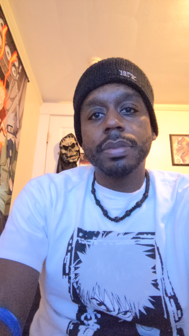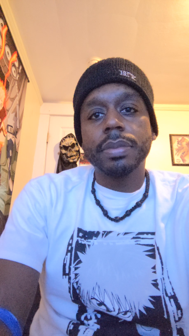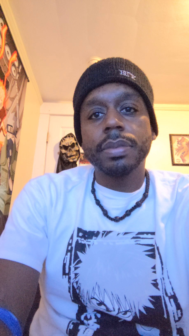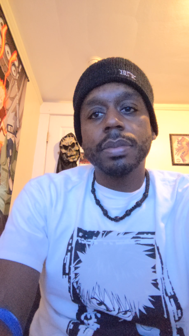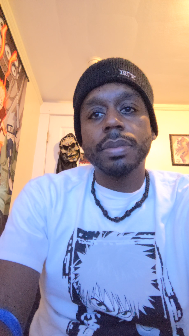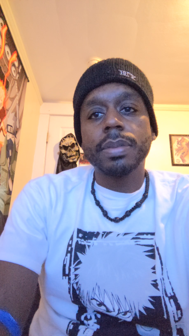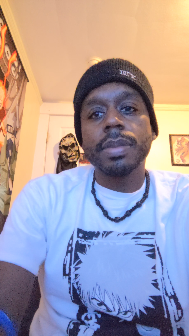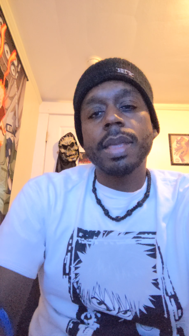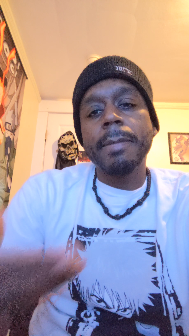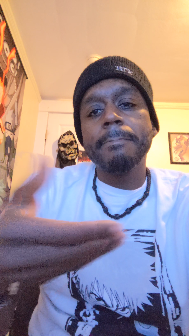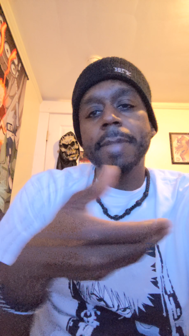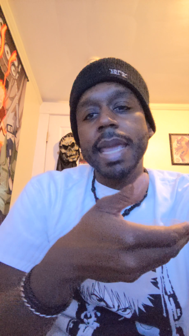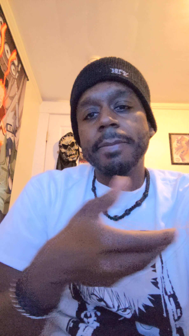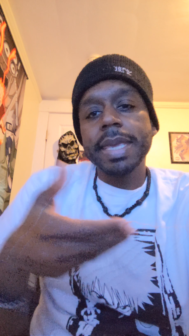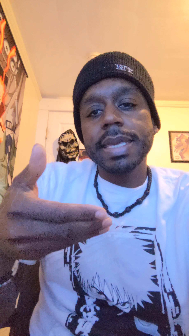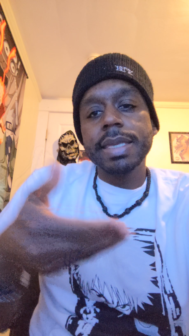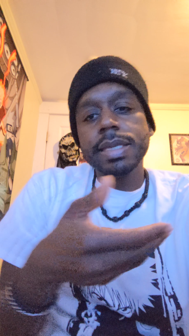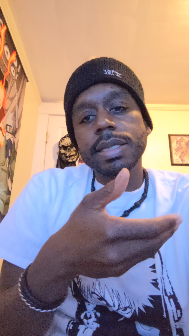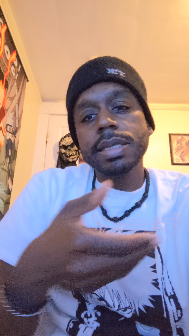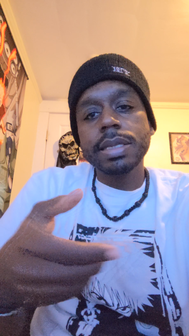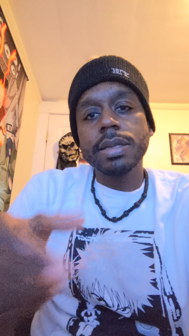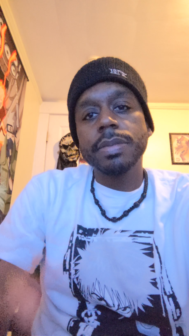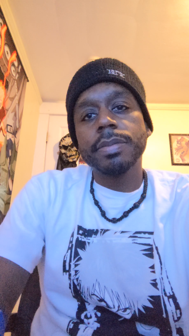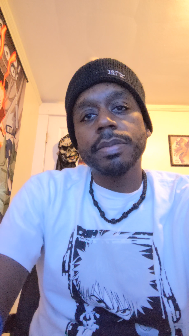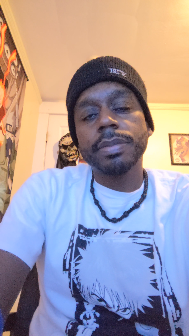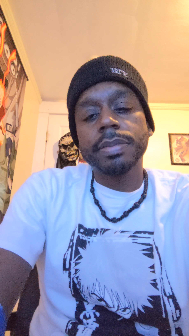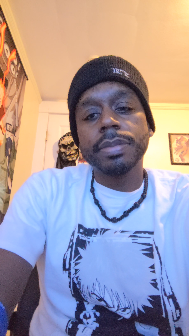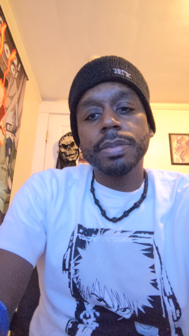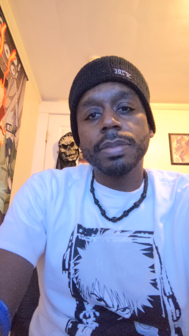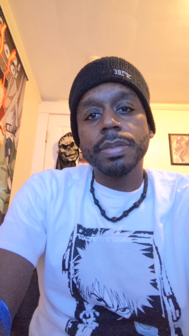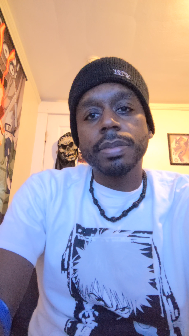baby